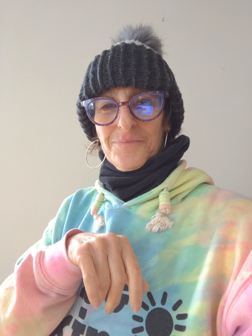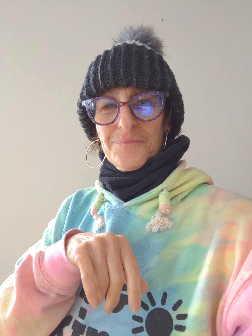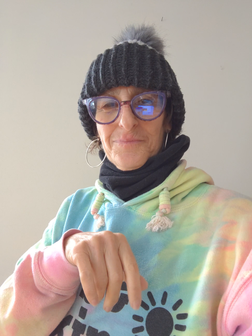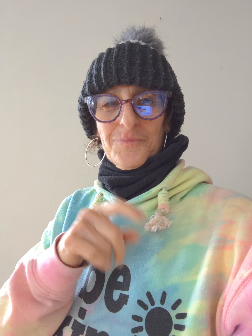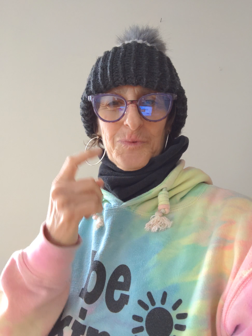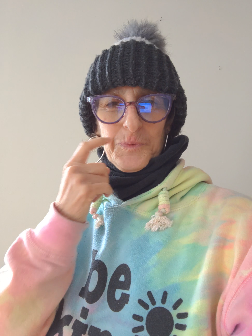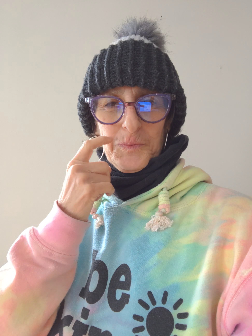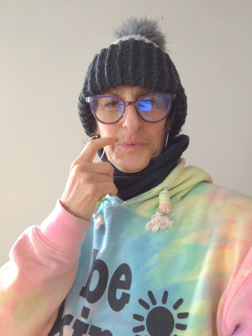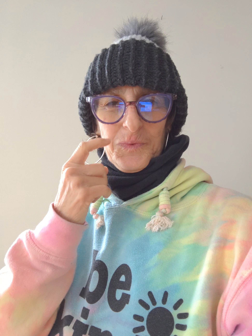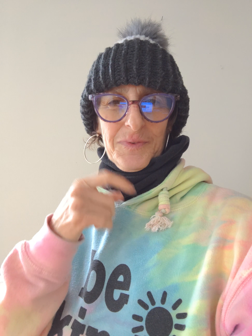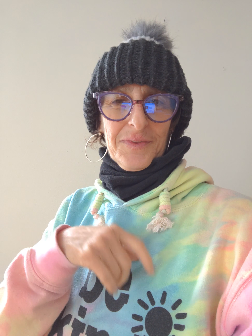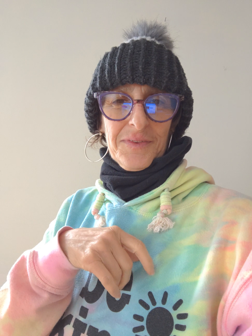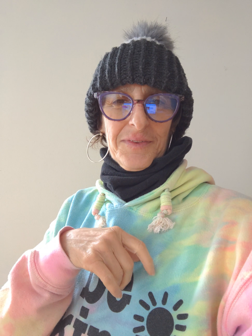tooth